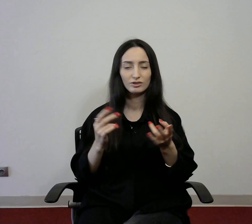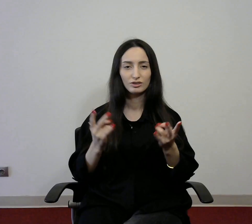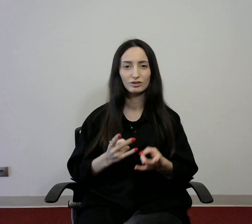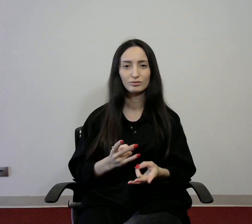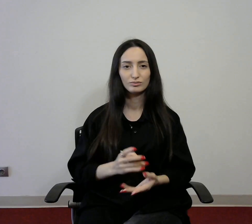lazım